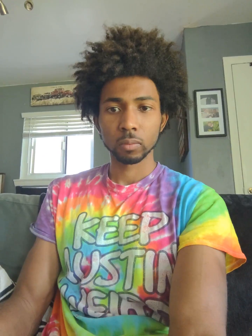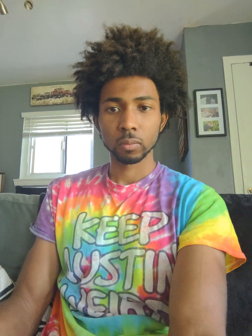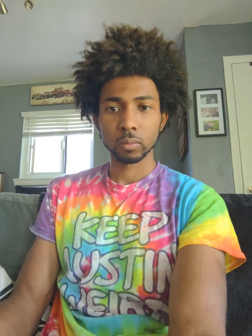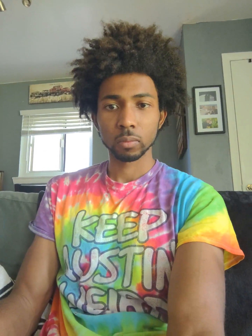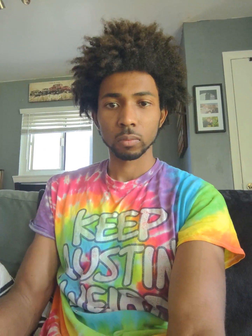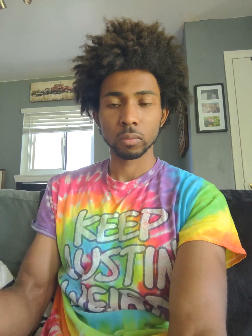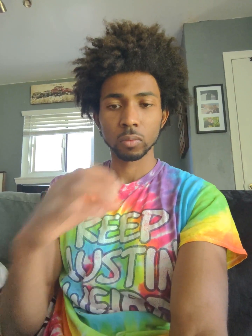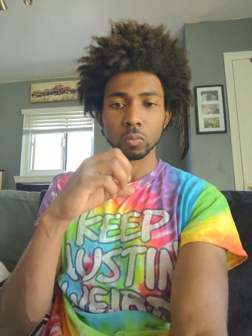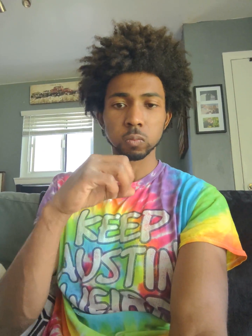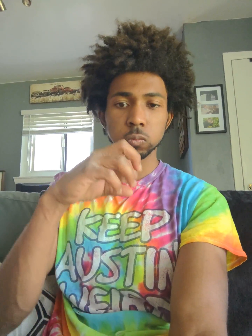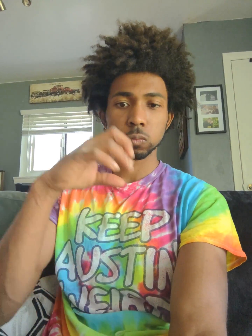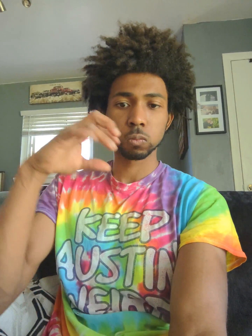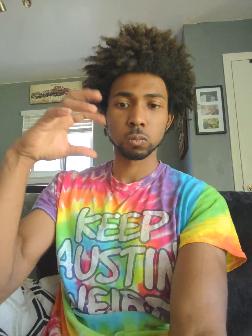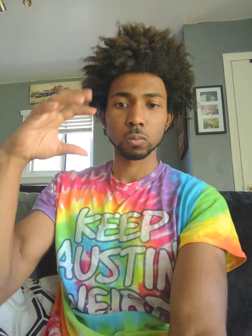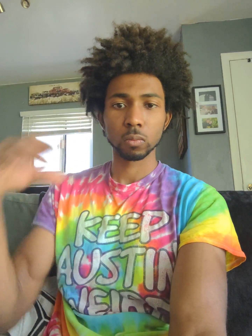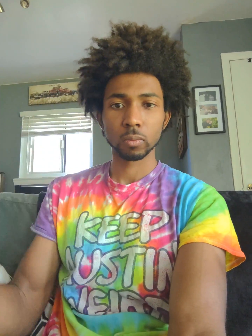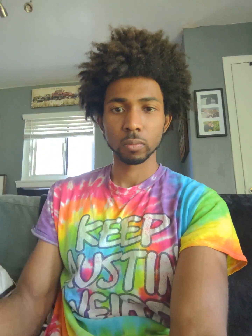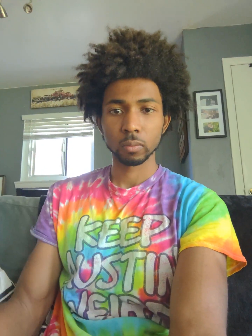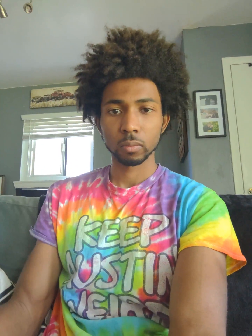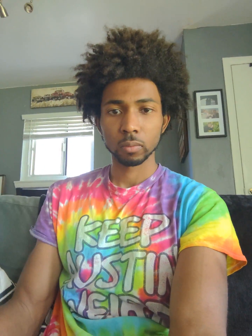bubbles